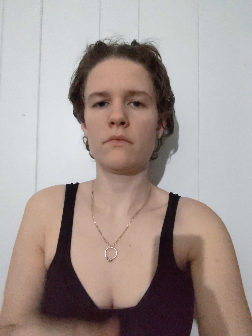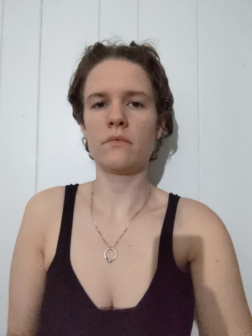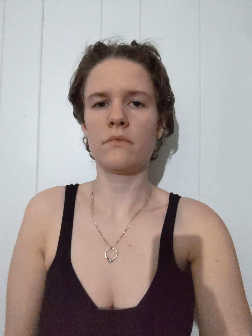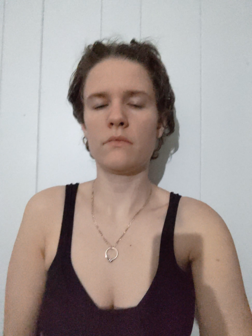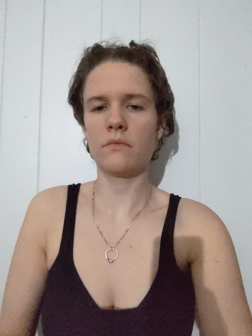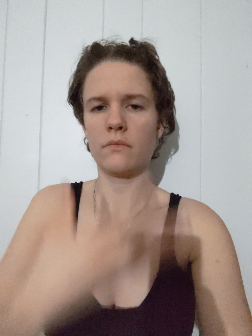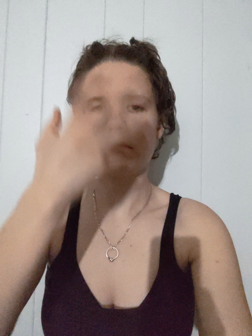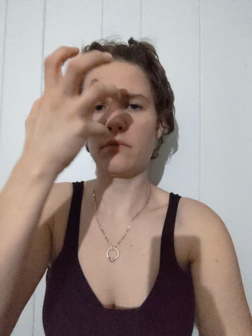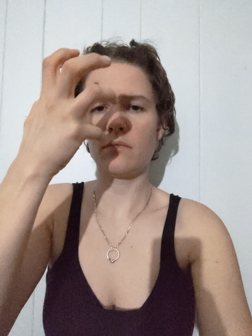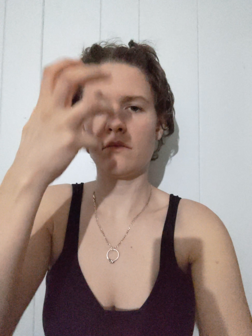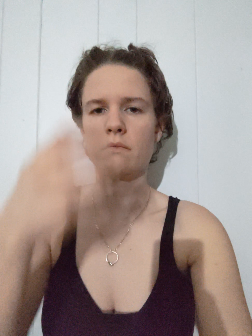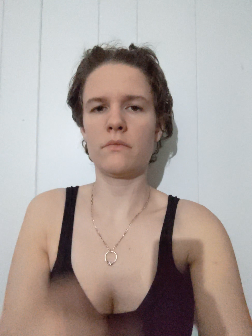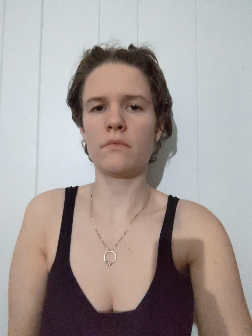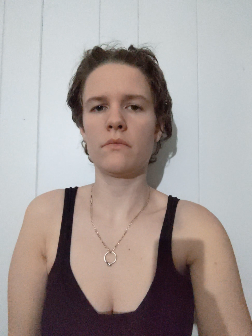mad